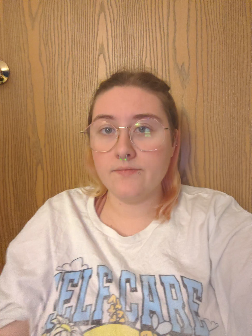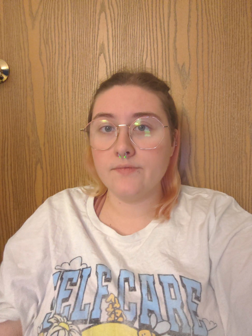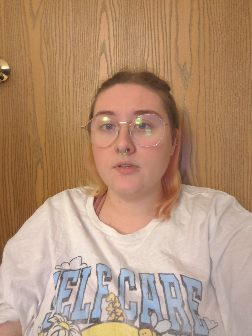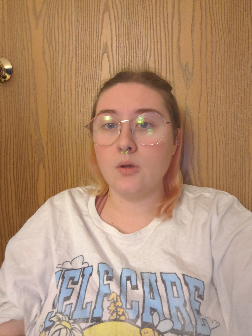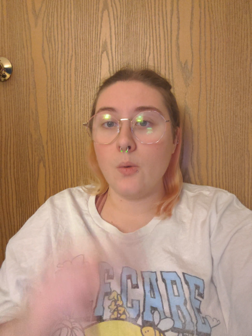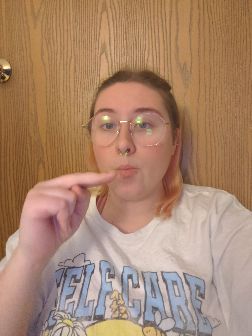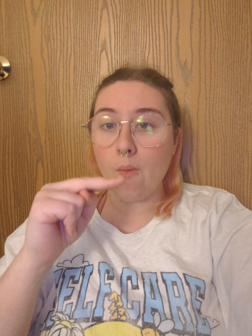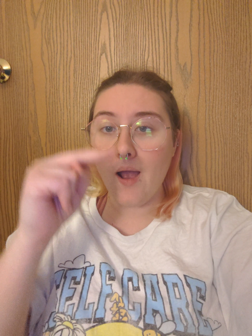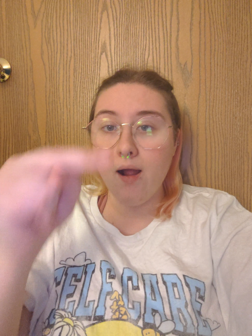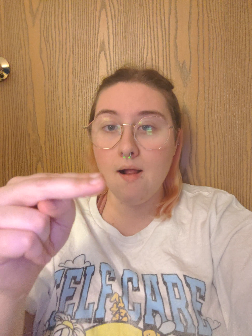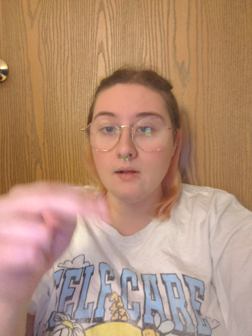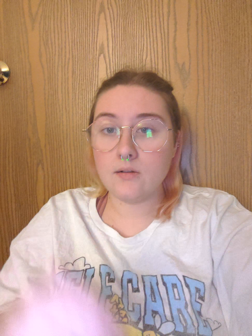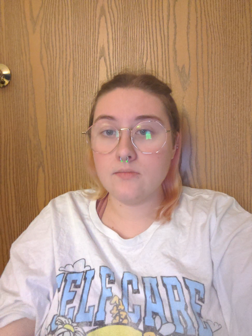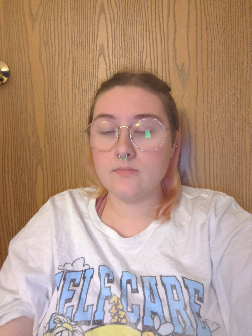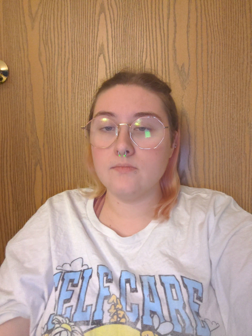ride